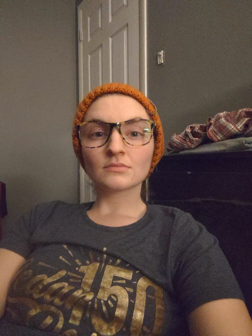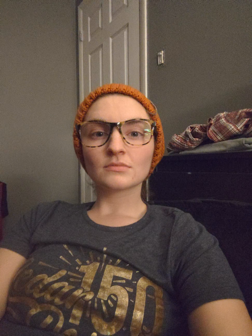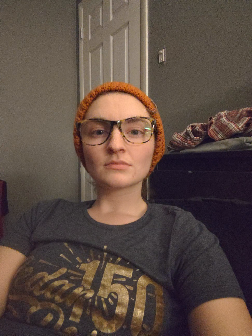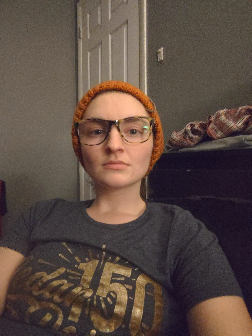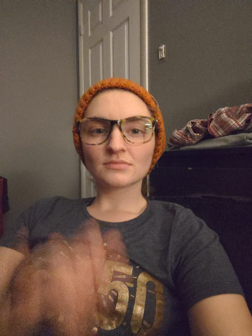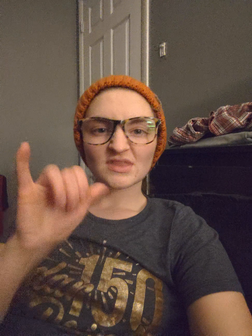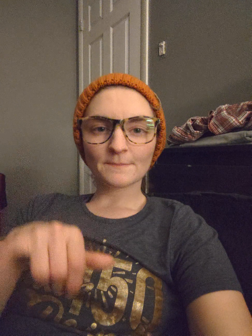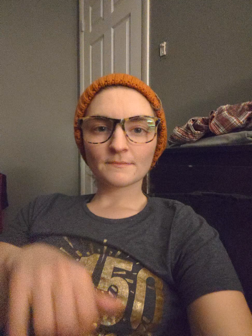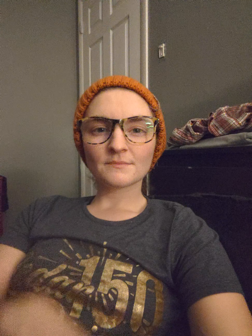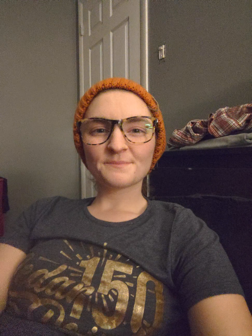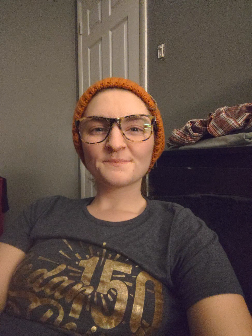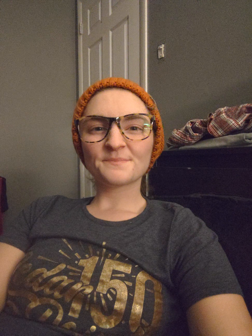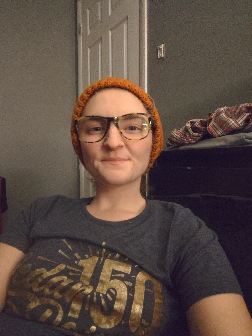that